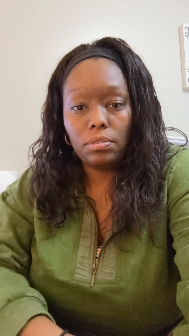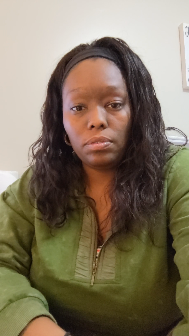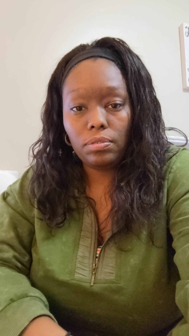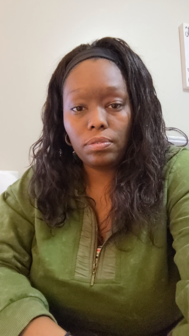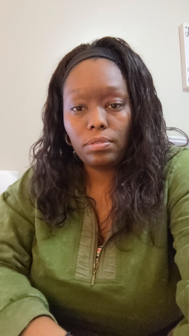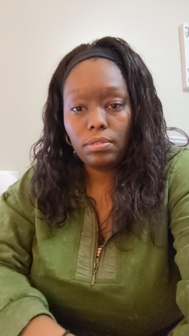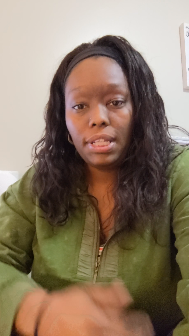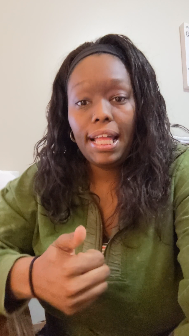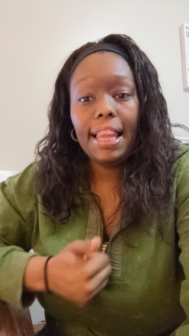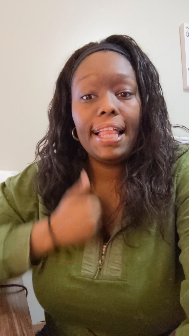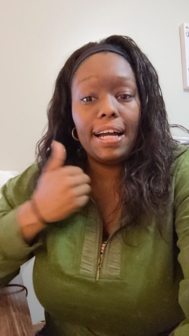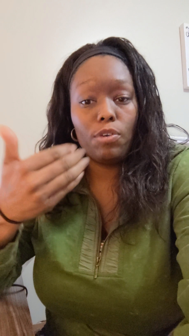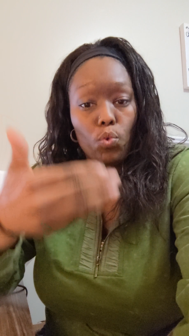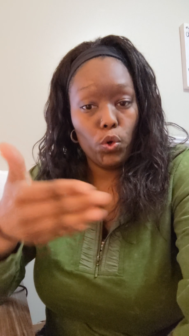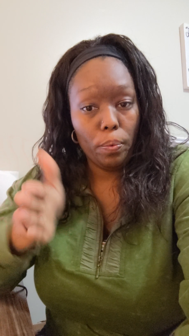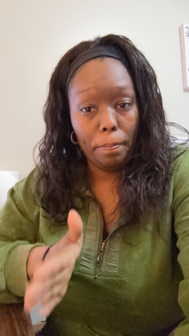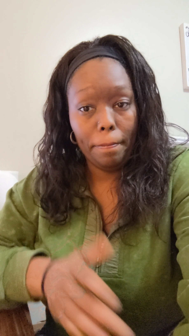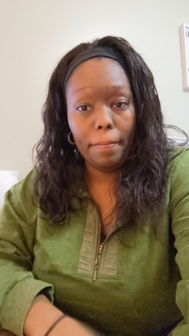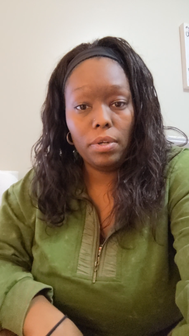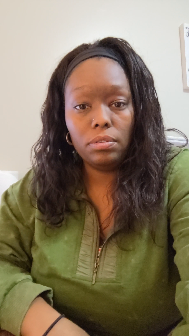living room